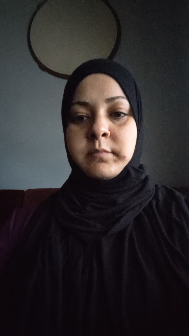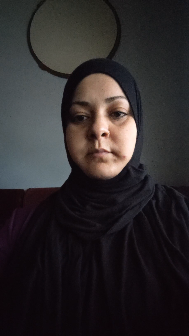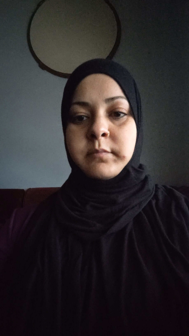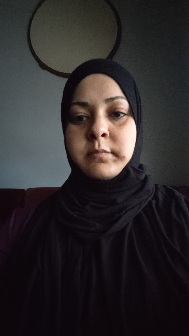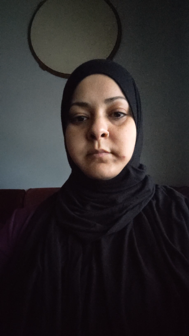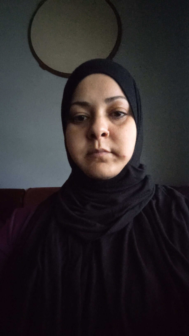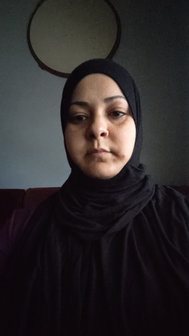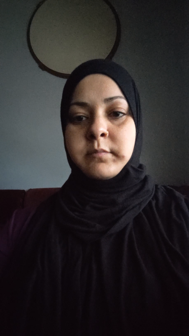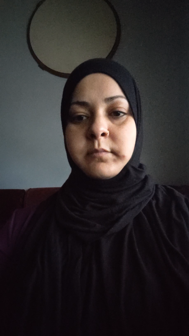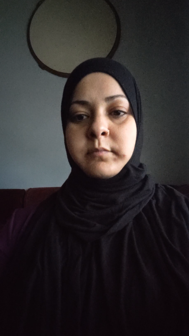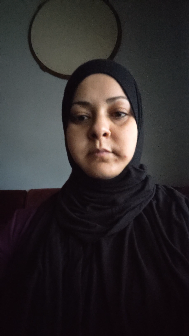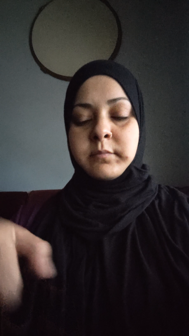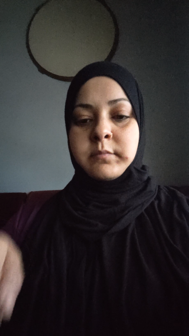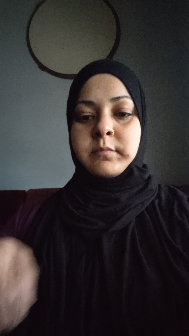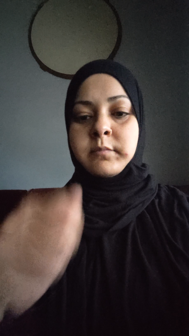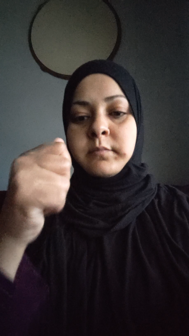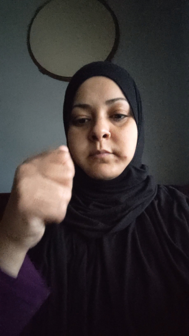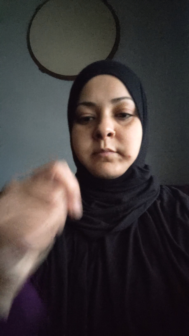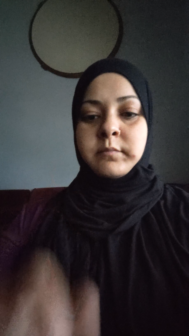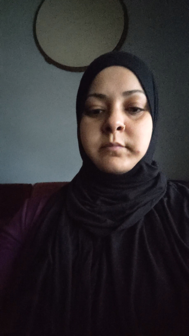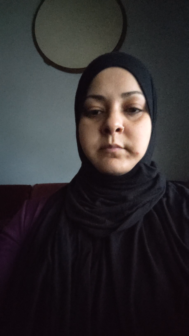shovel